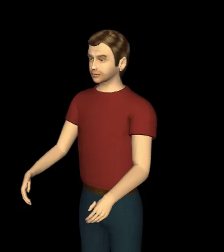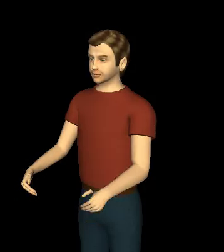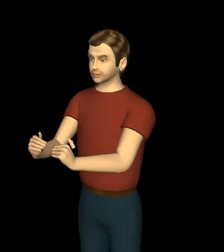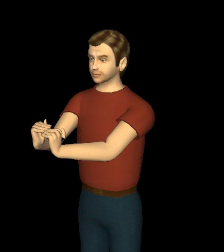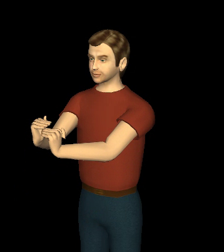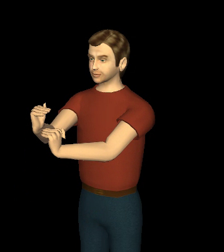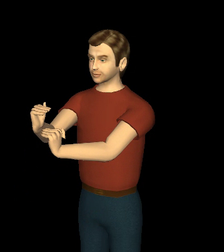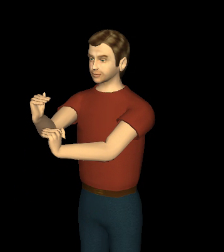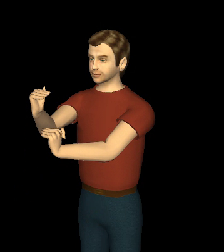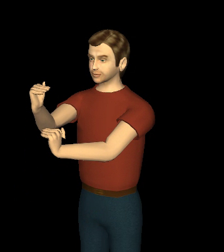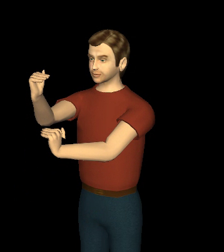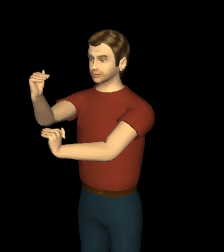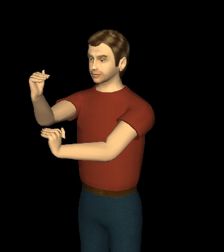طابق